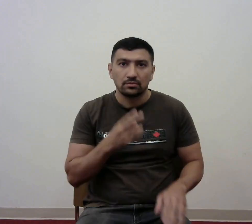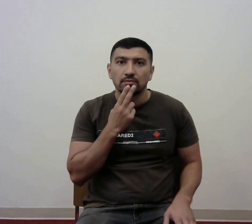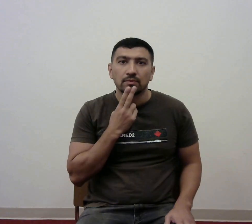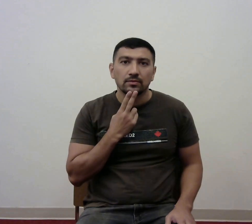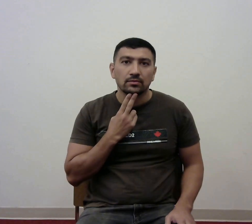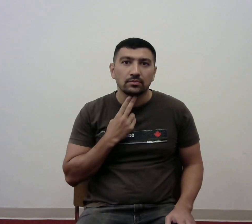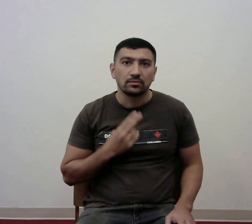halaldır